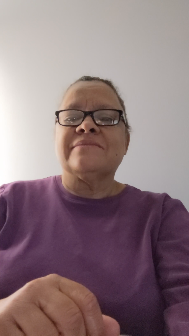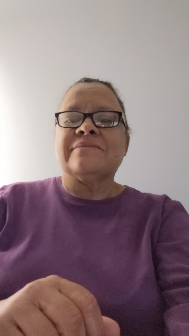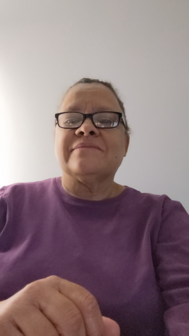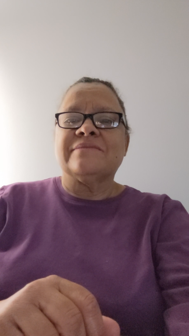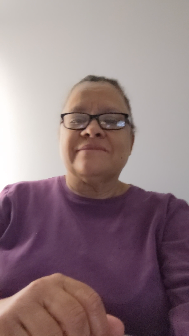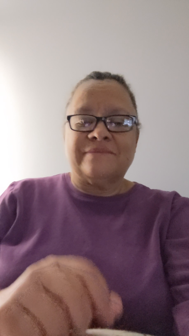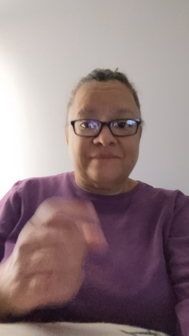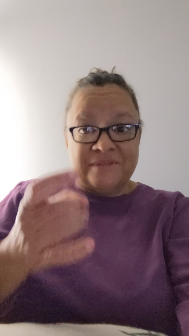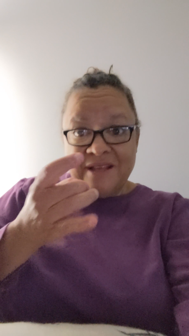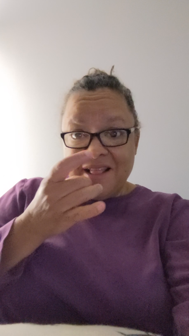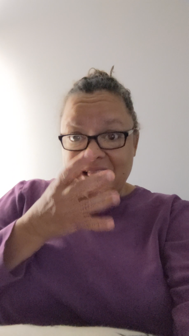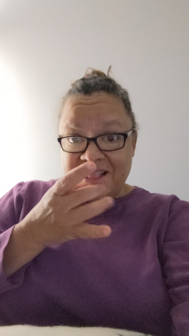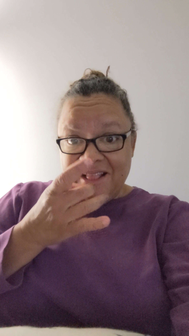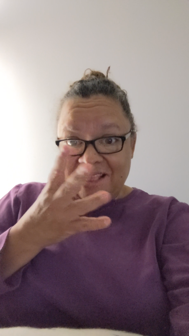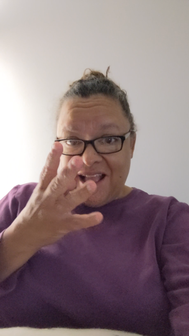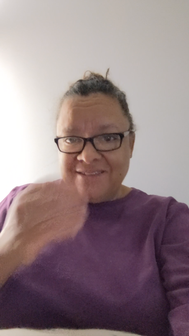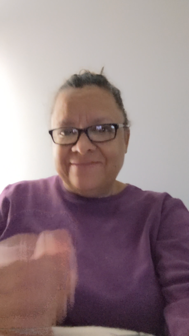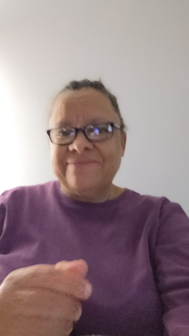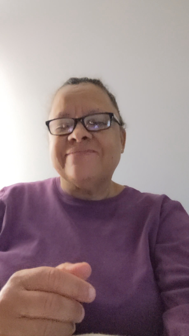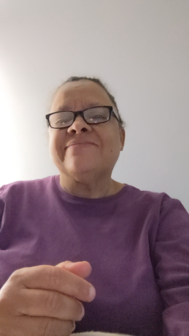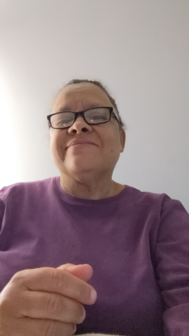light bulb